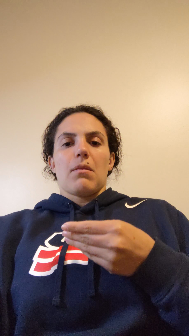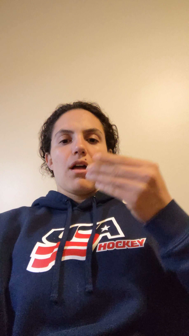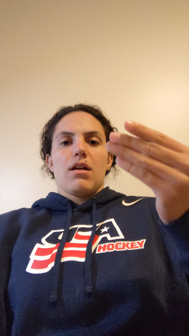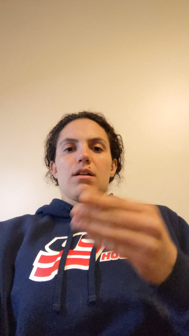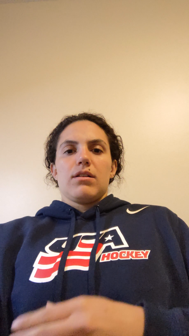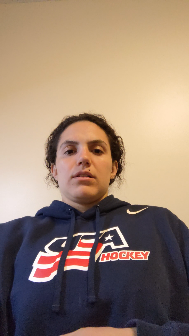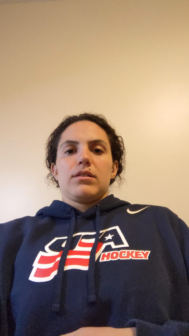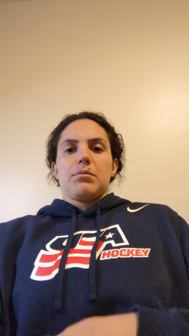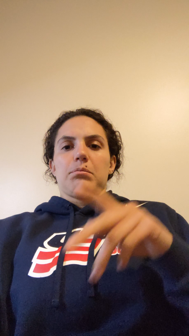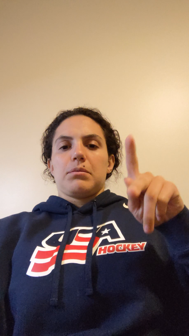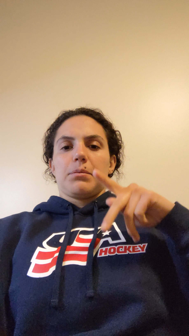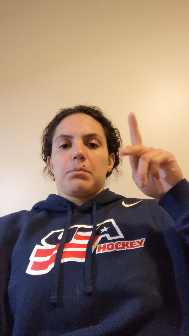people